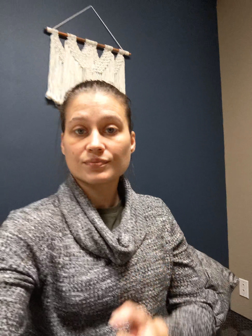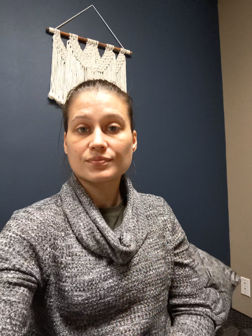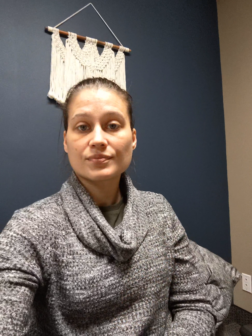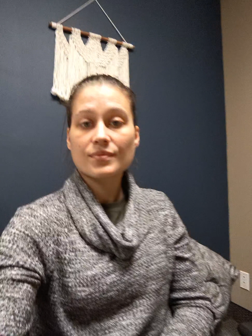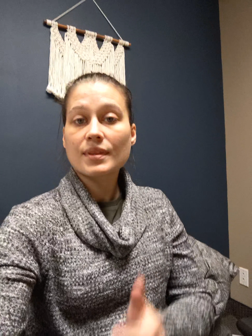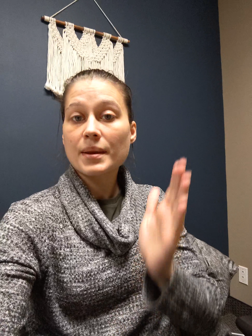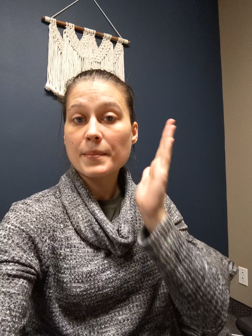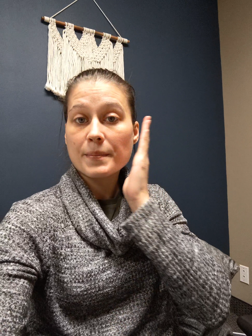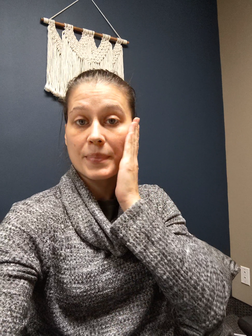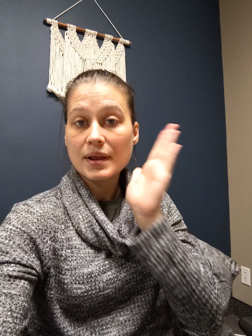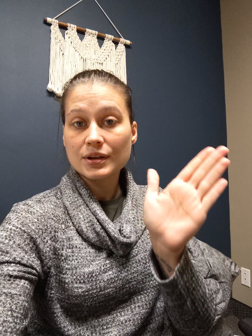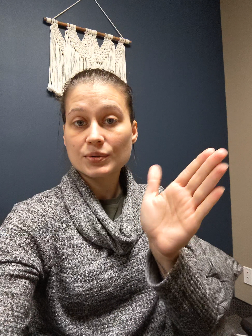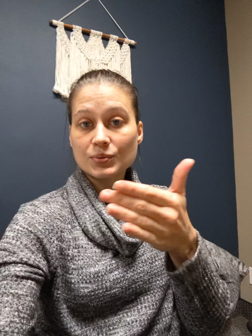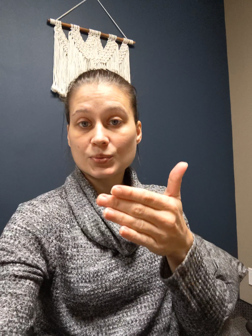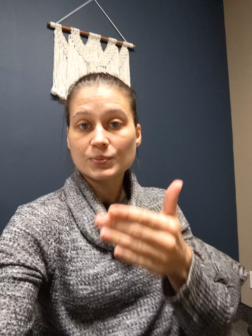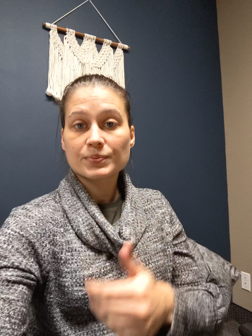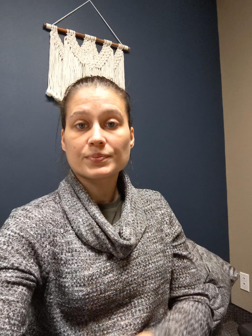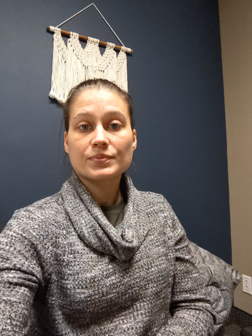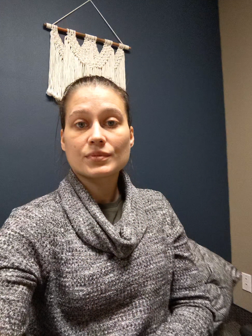bedroom